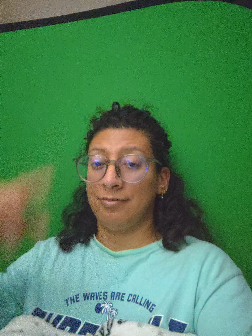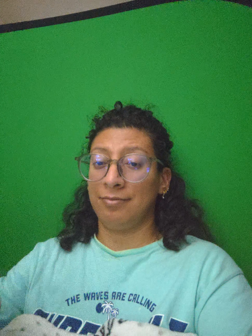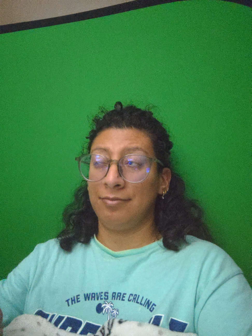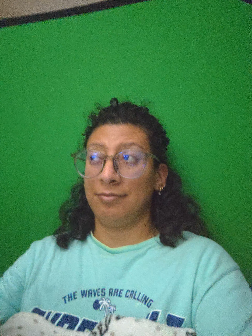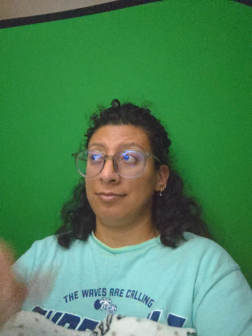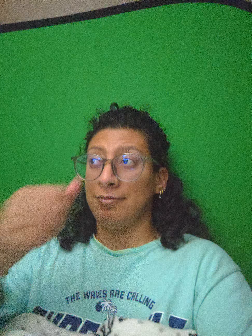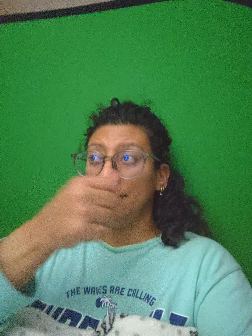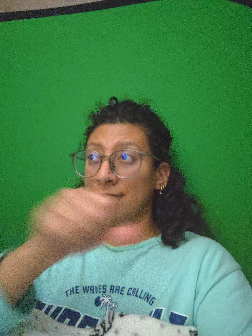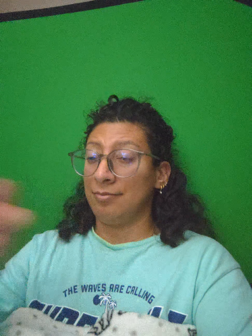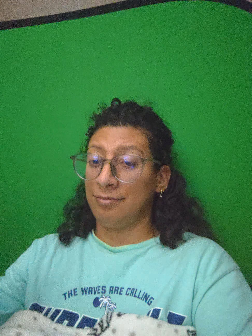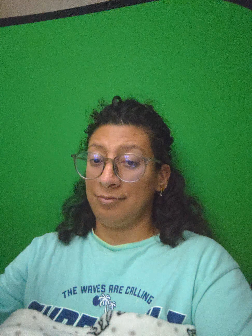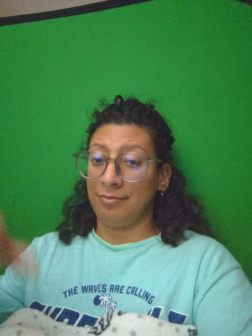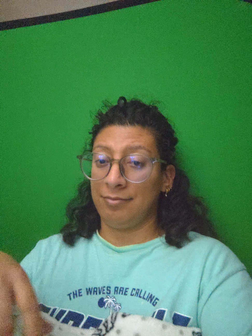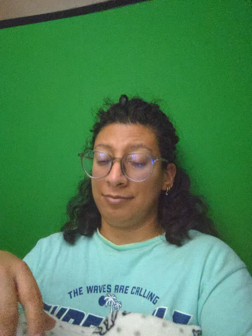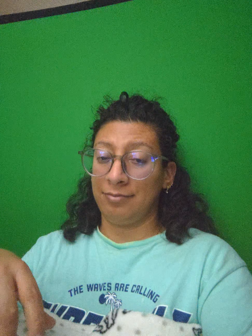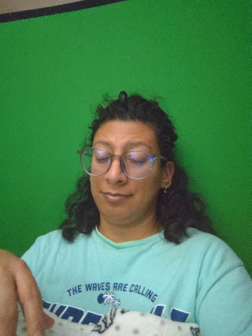any